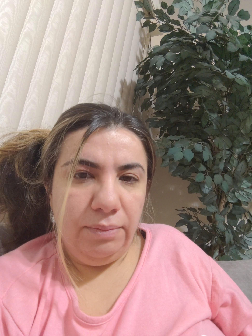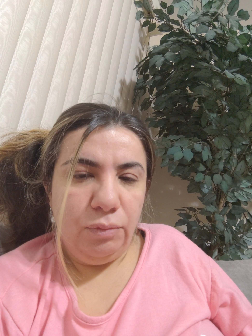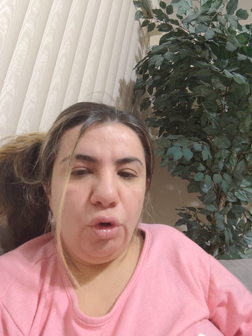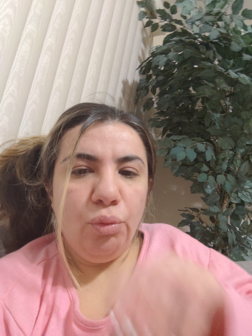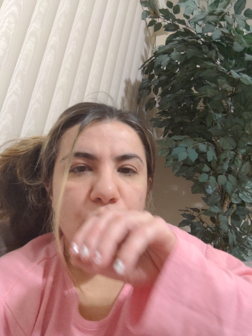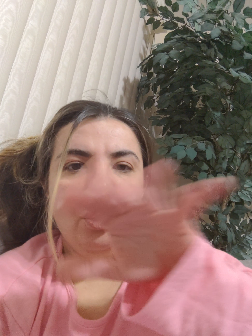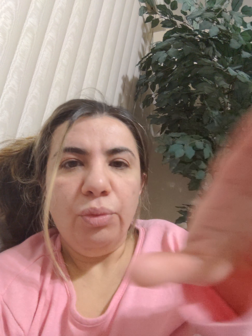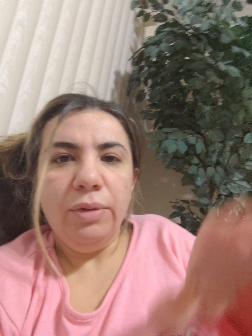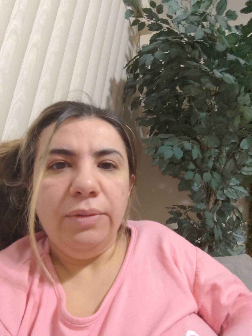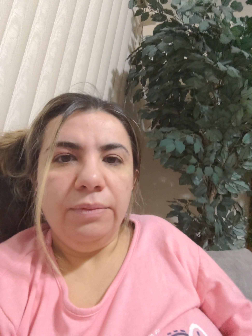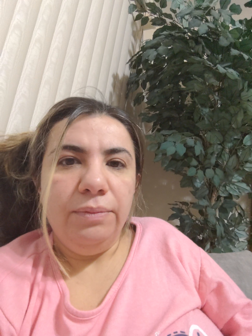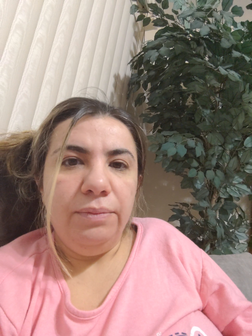blow